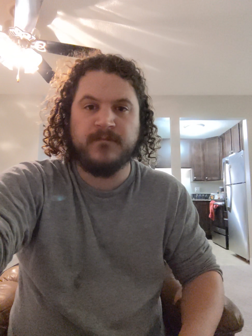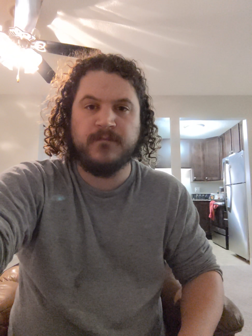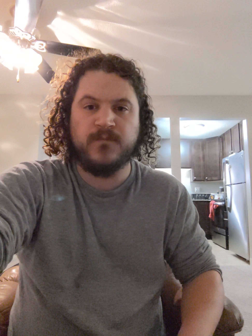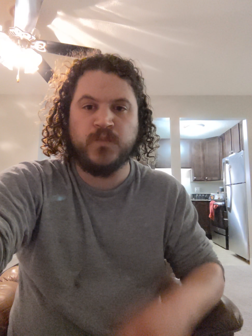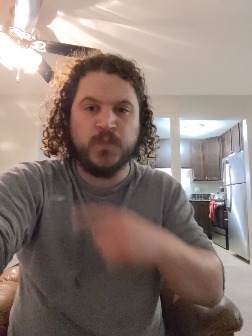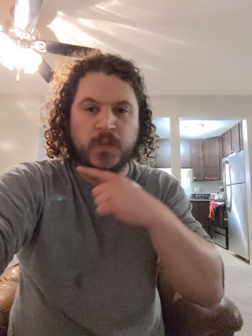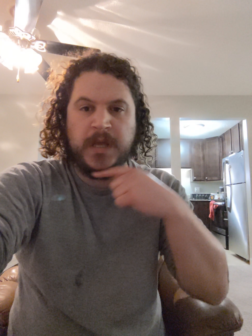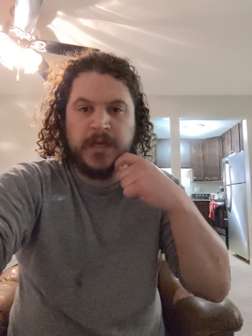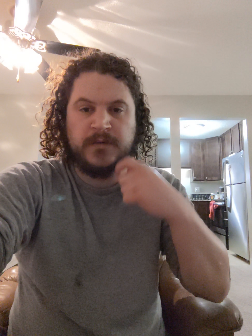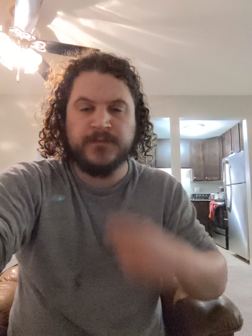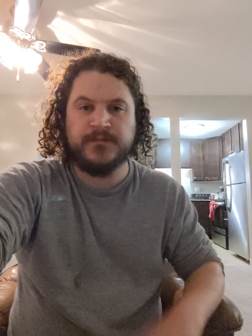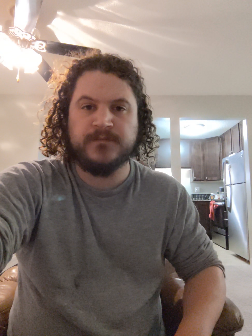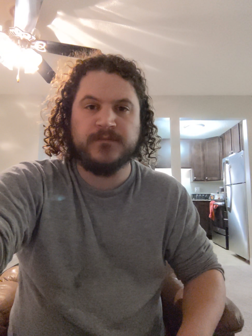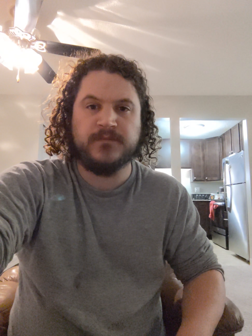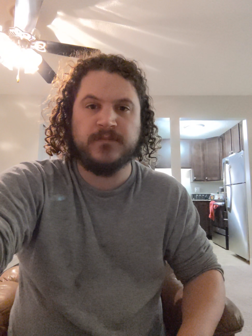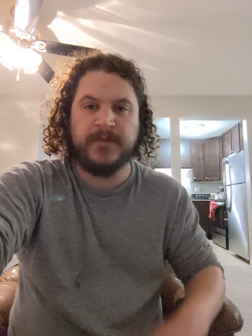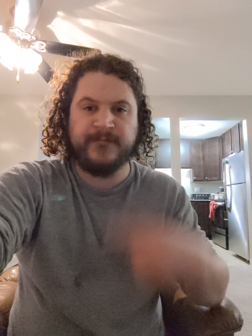dry